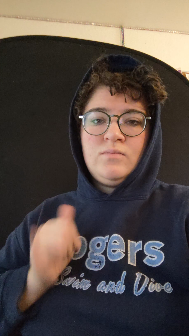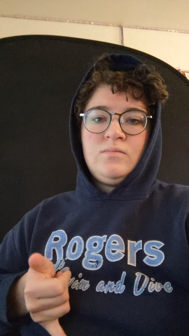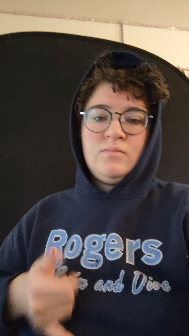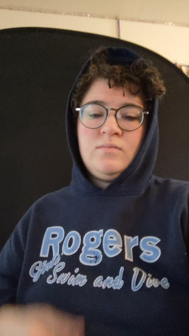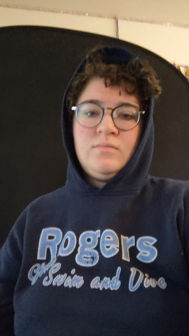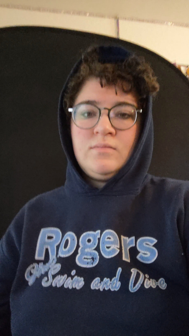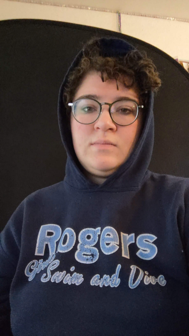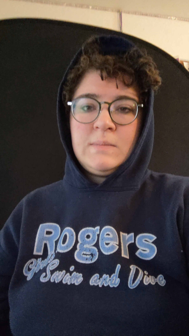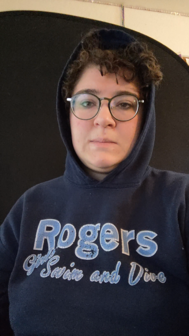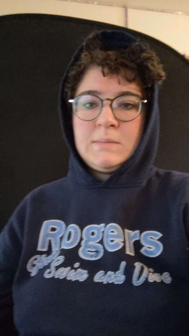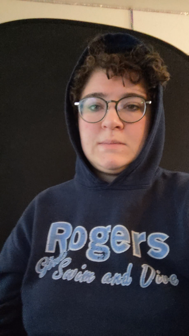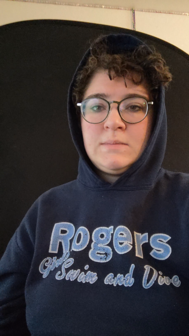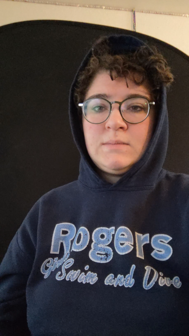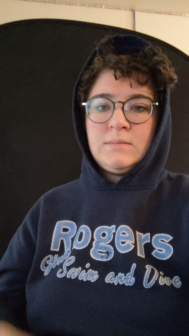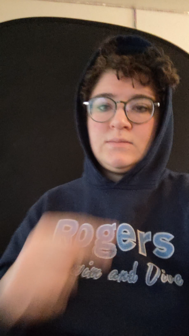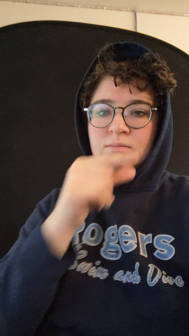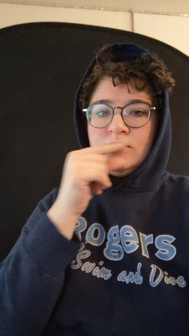glue